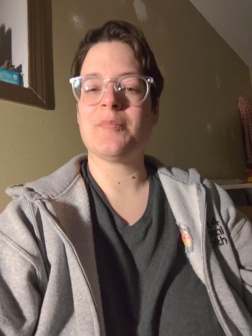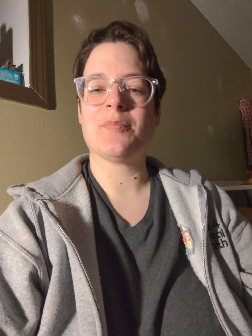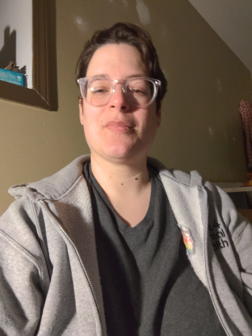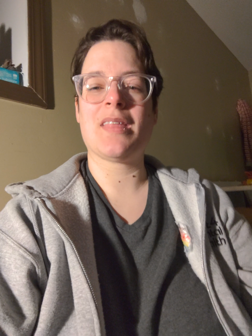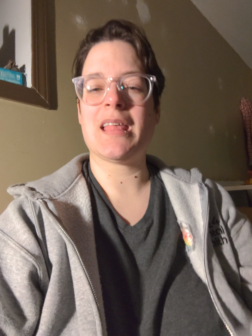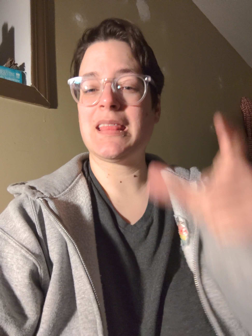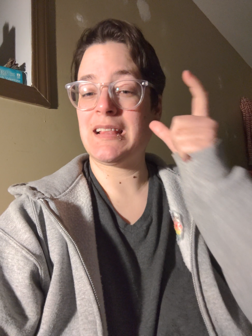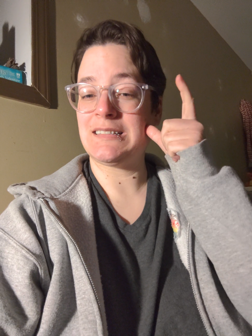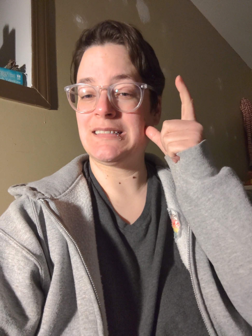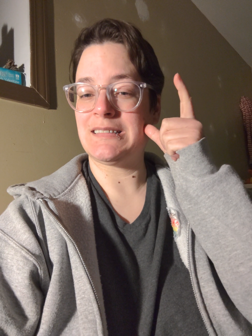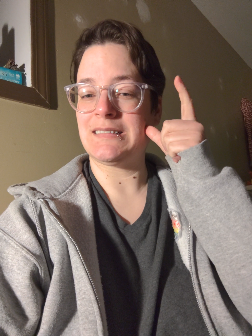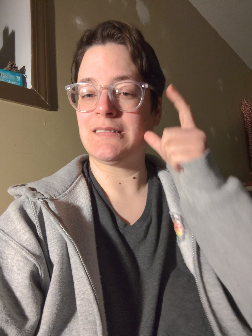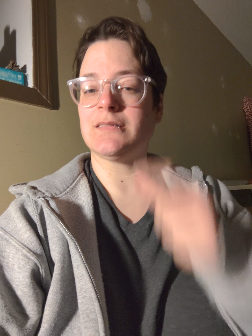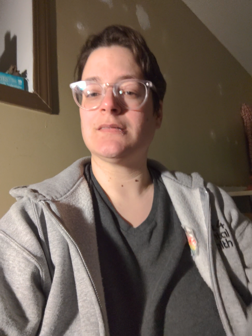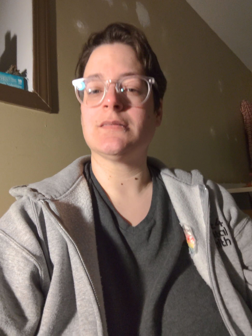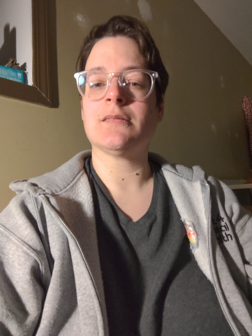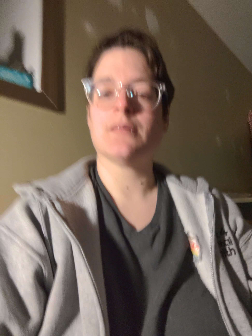listen